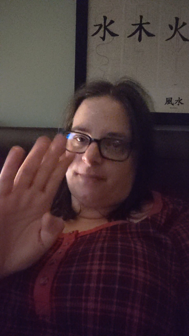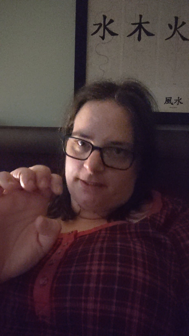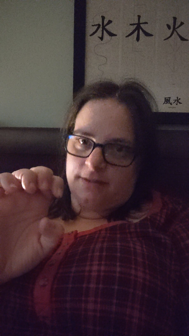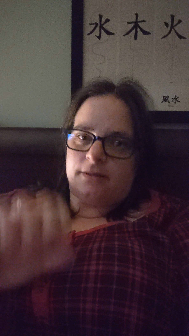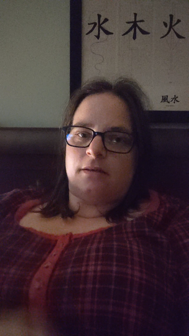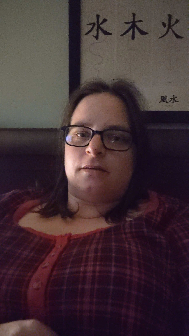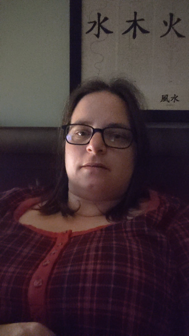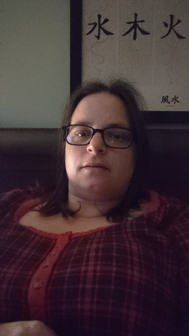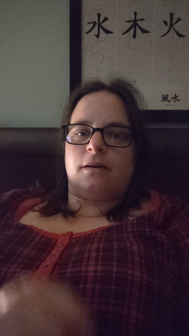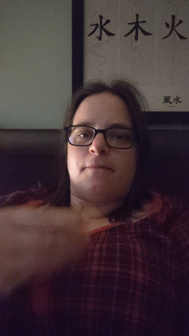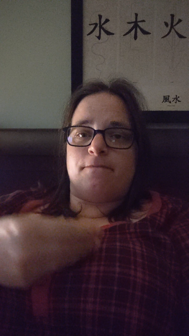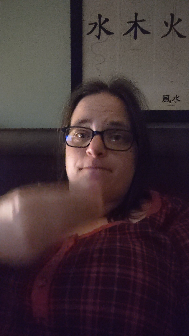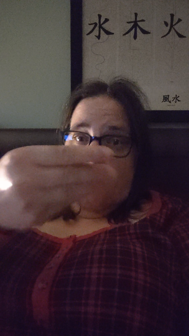buy